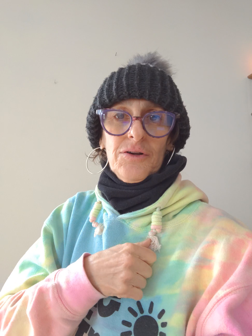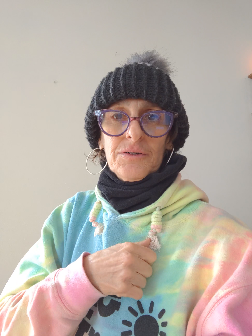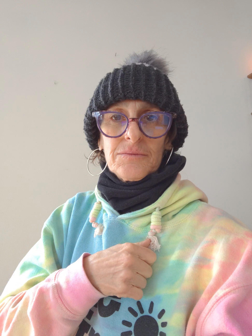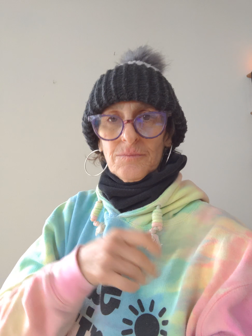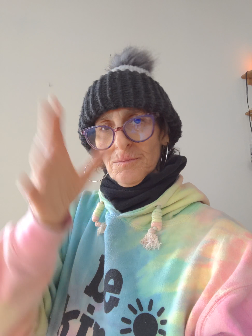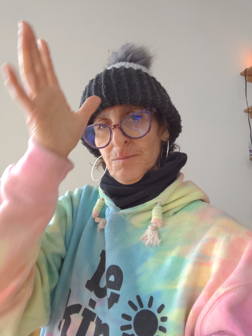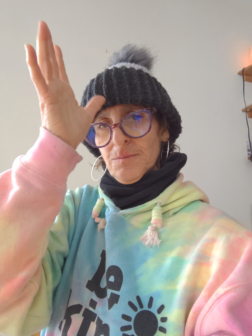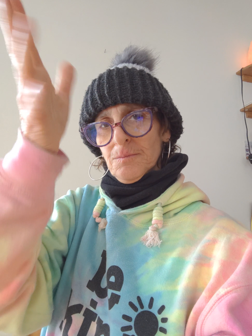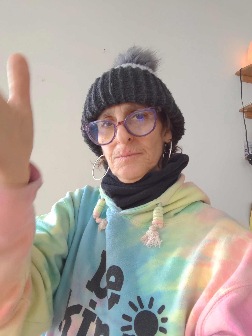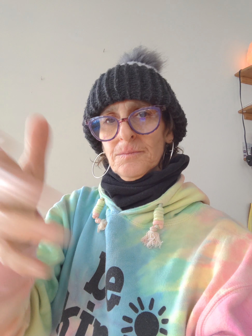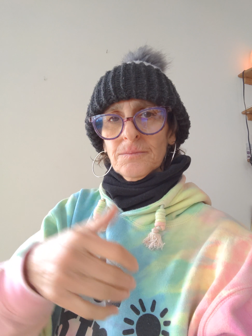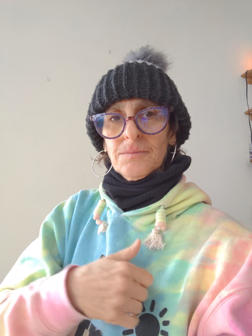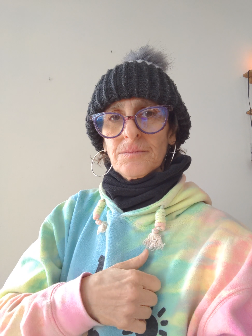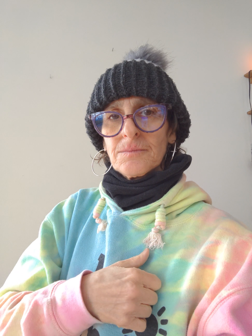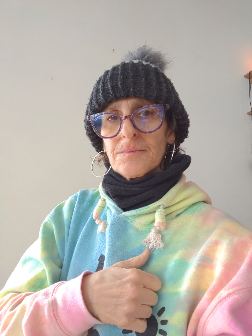grandpa